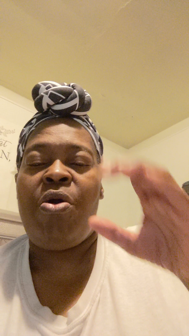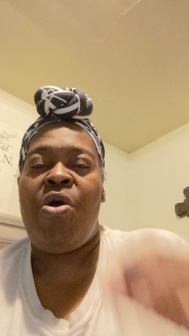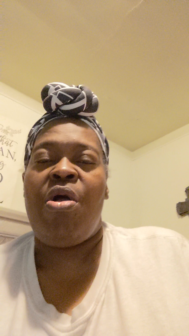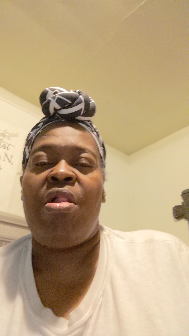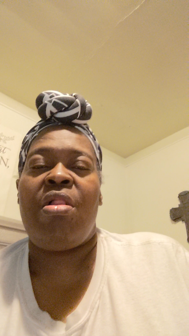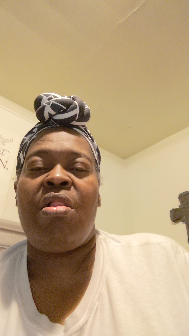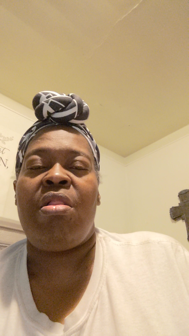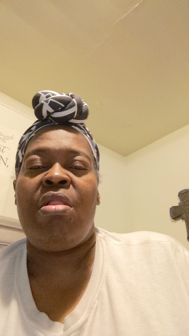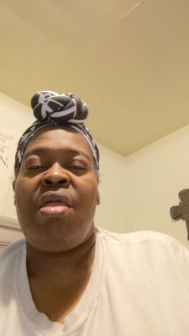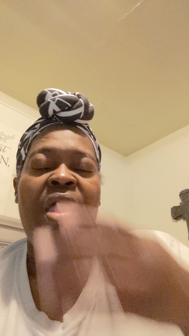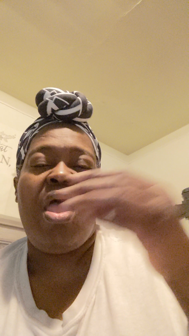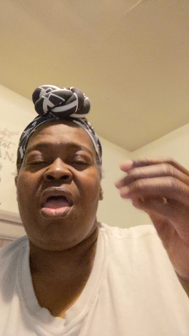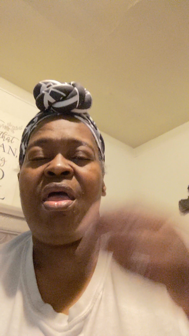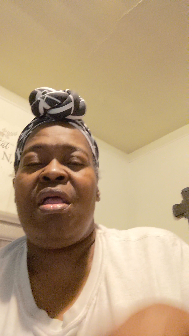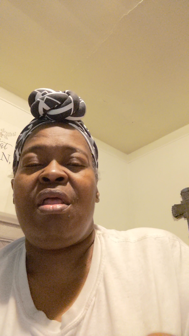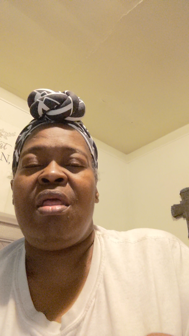and